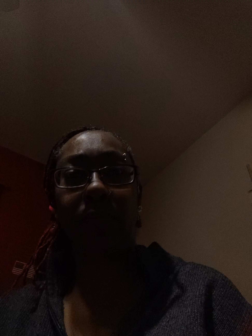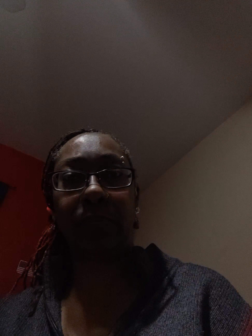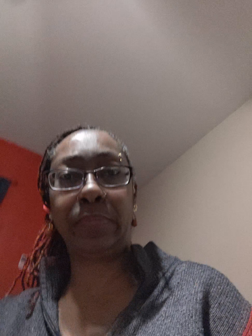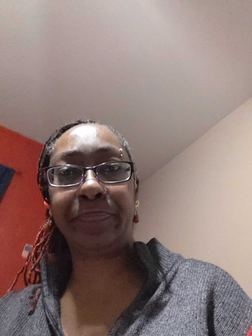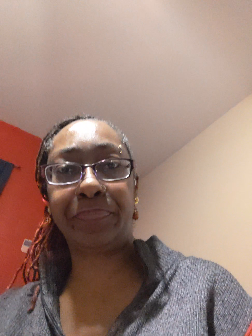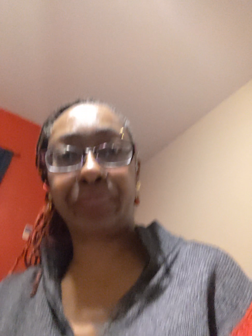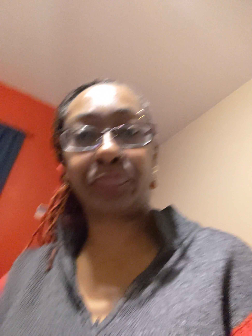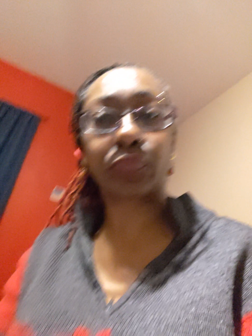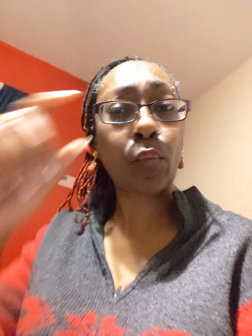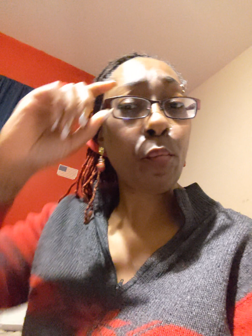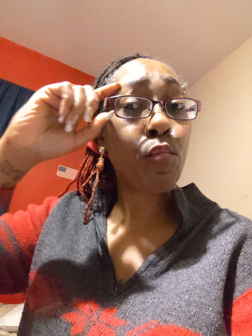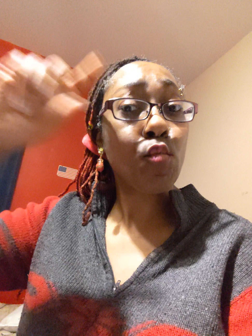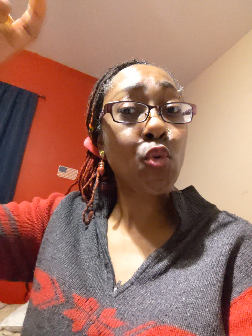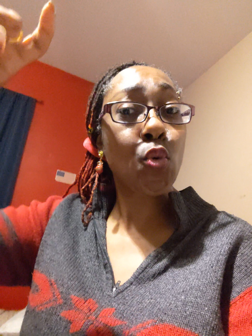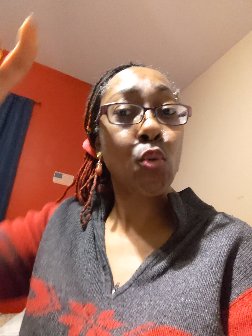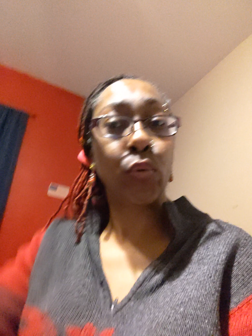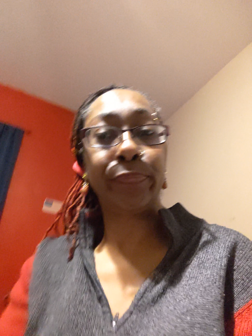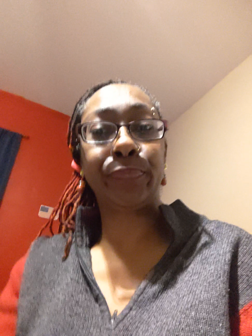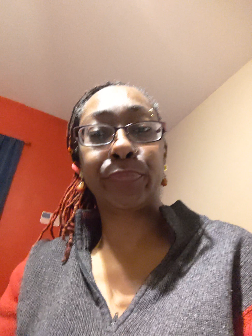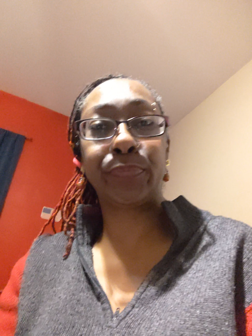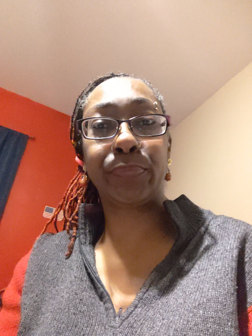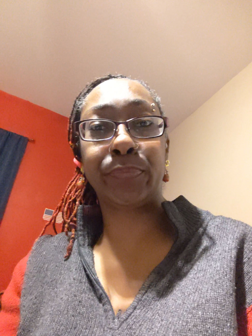moon